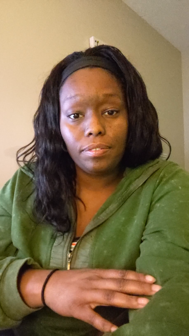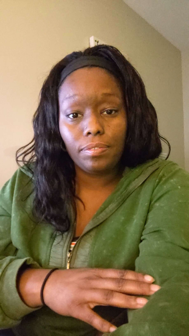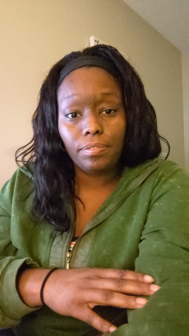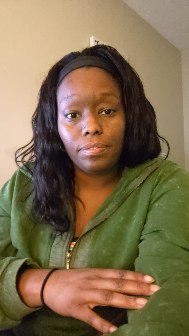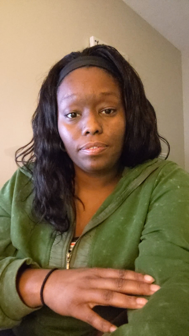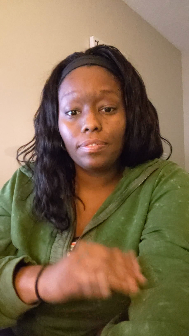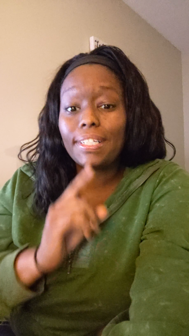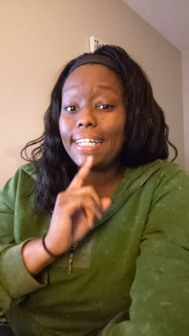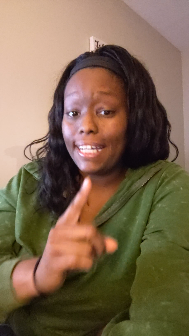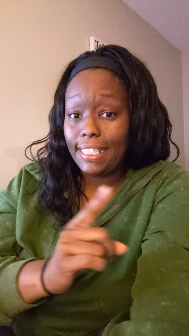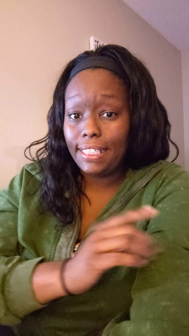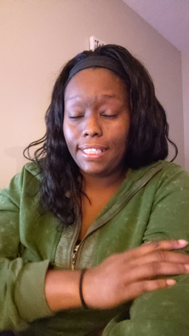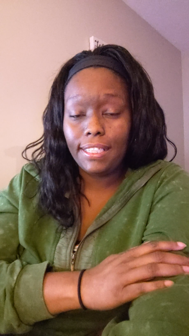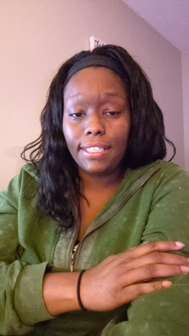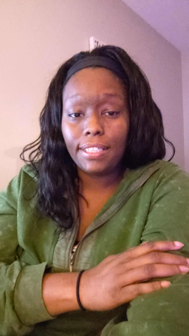is